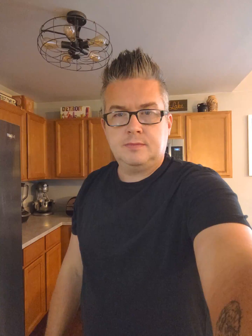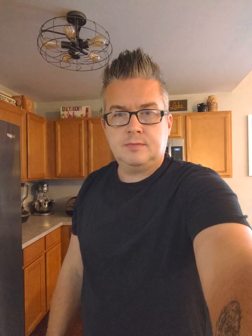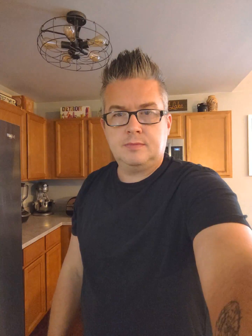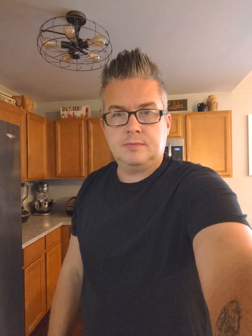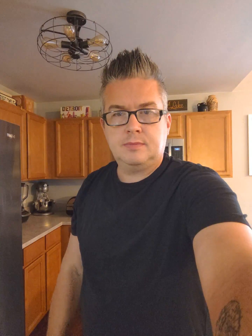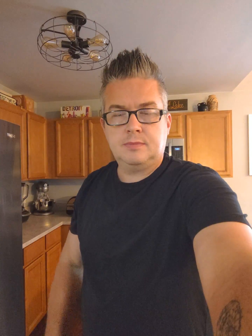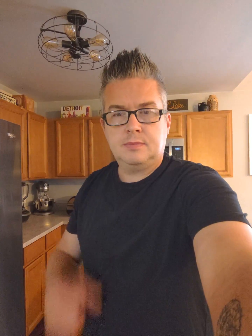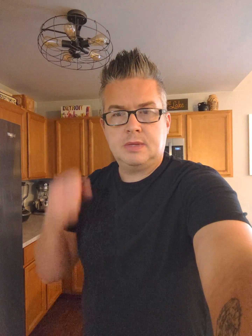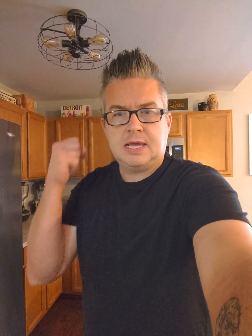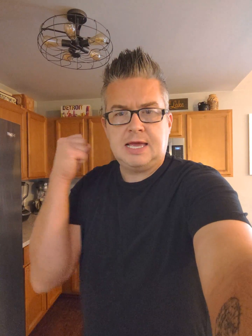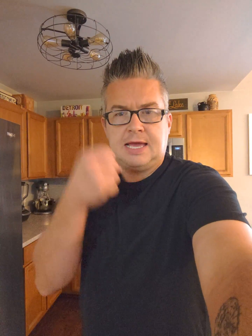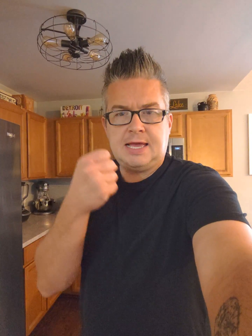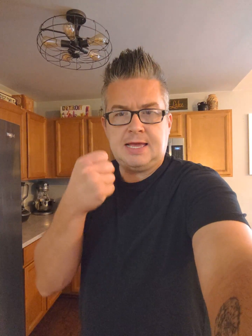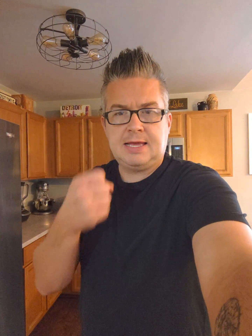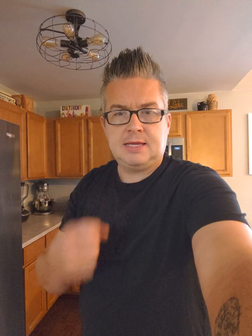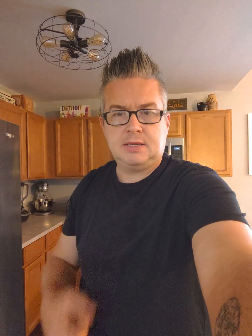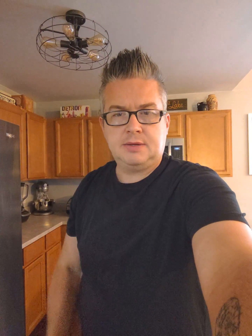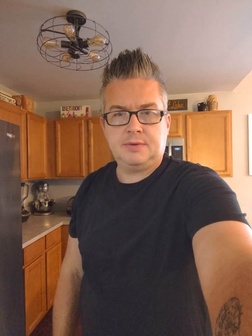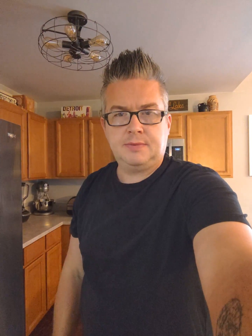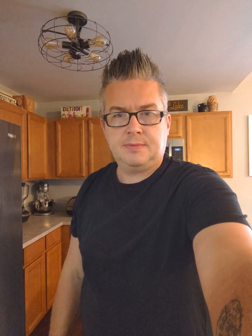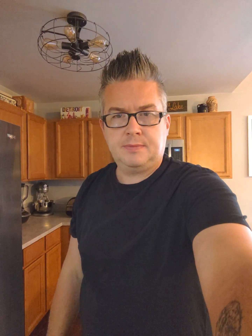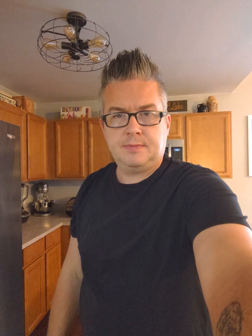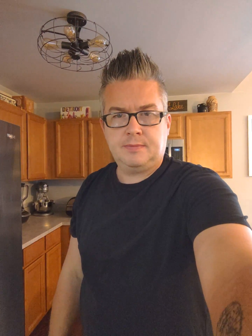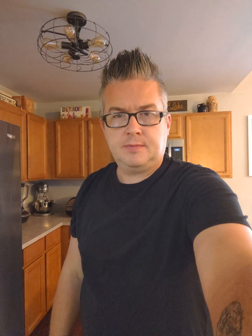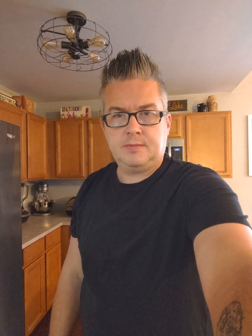hit